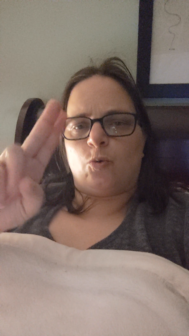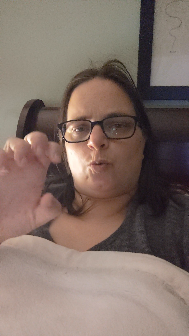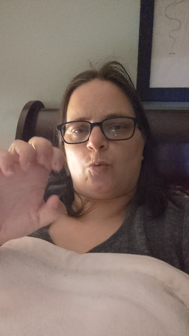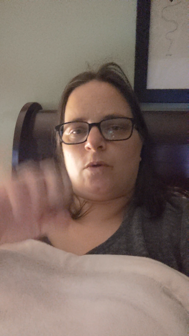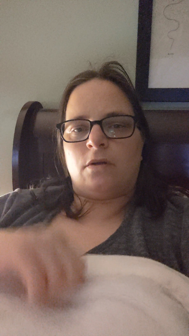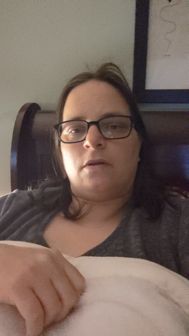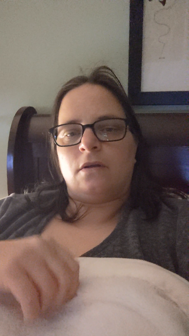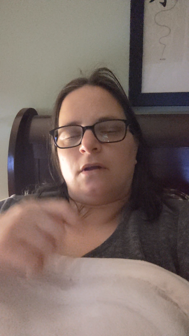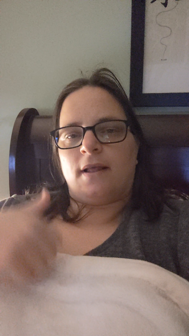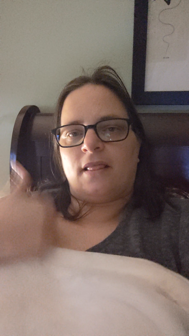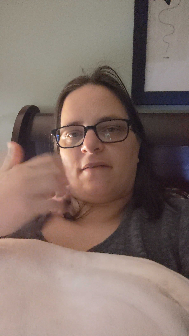living room